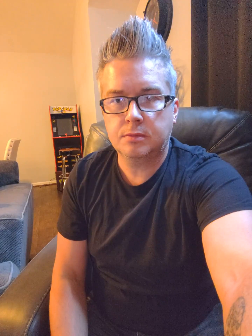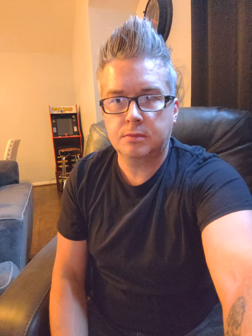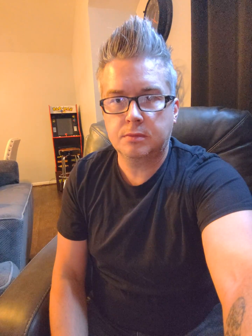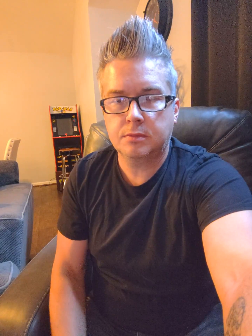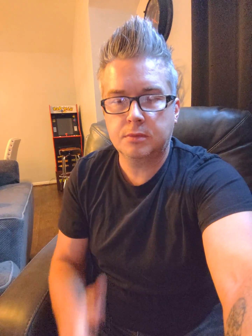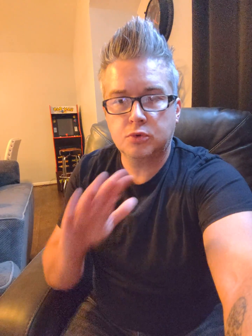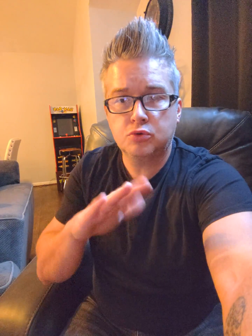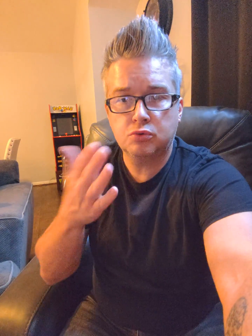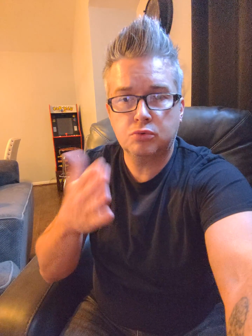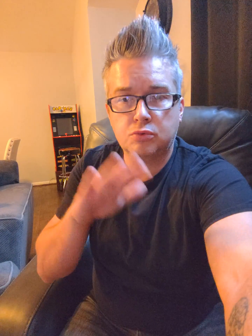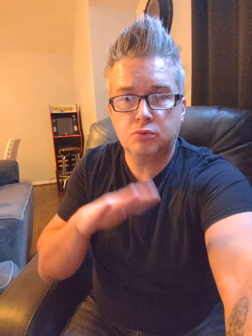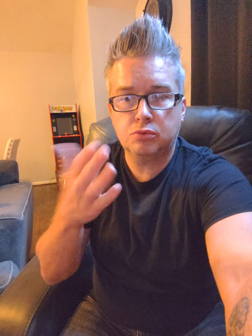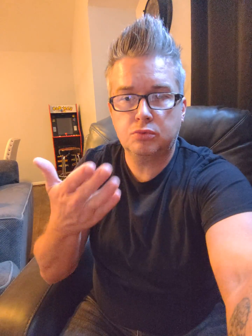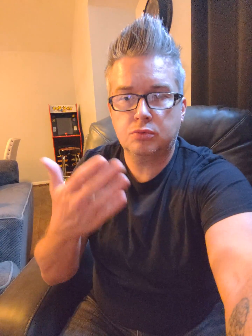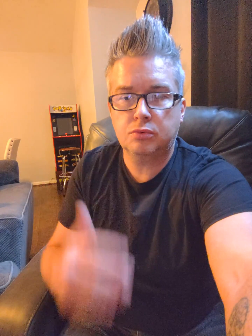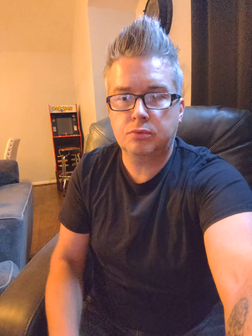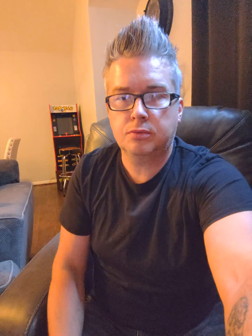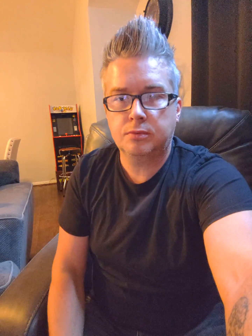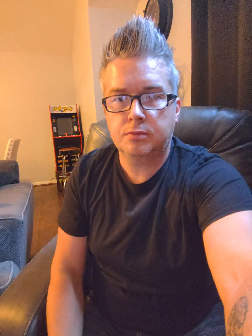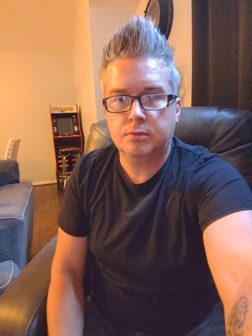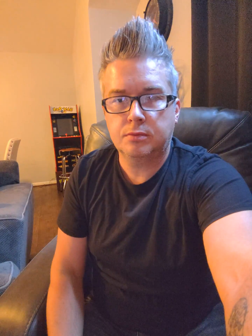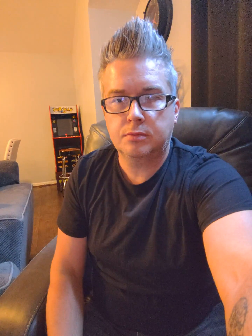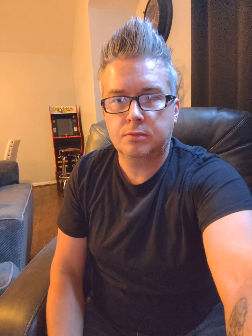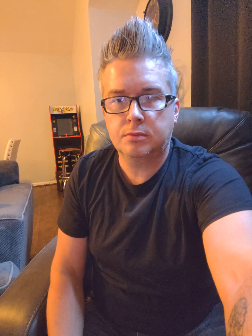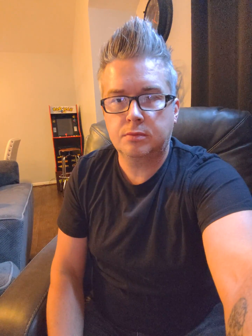kitchen